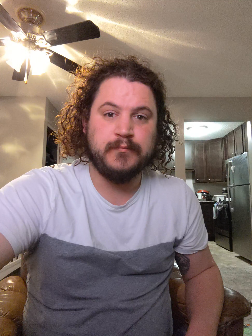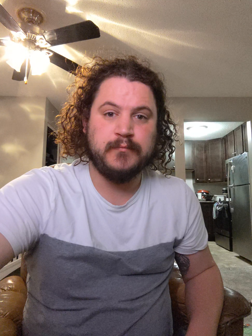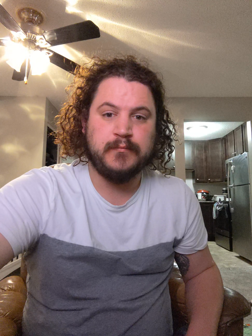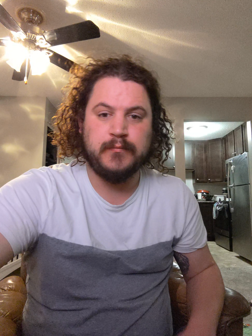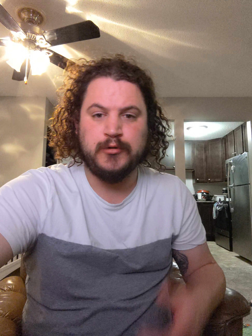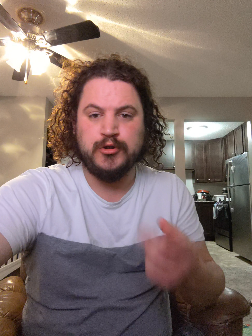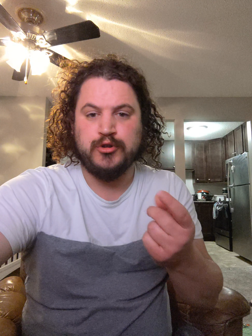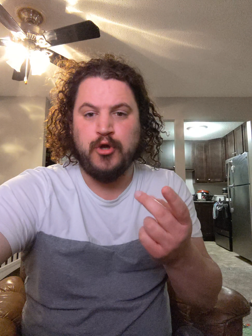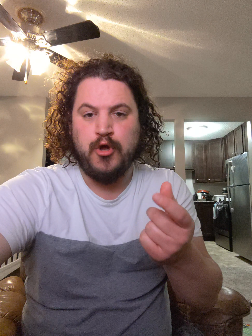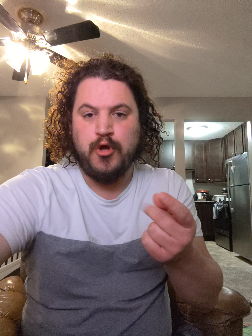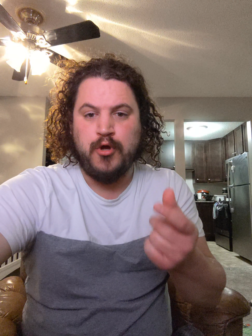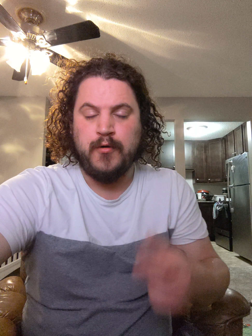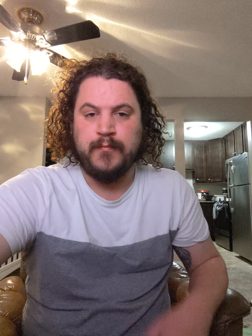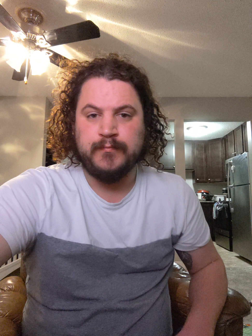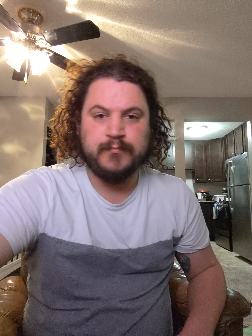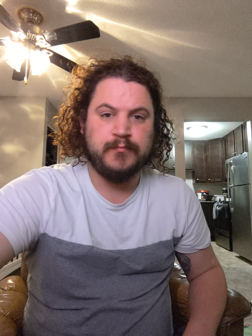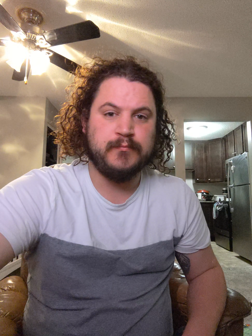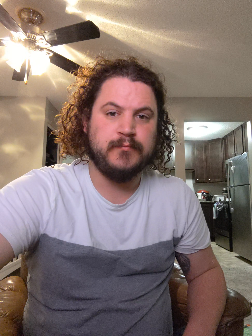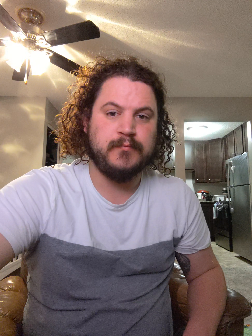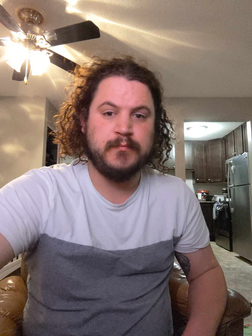dog